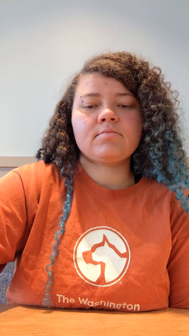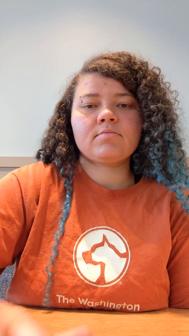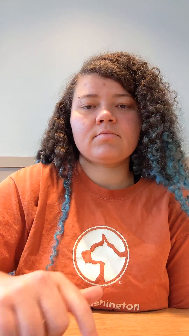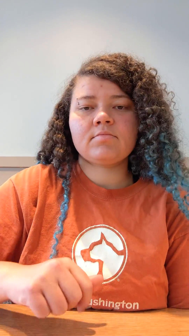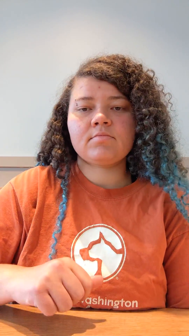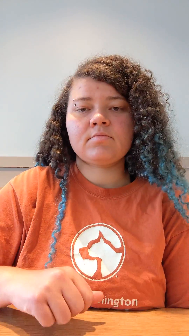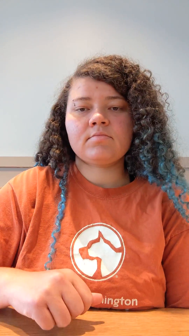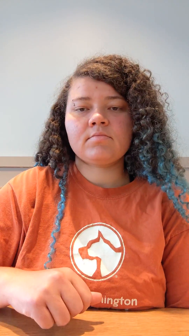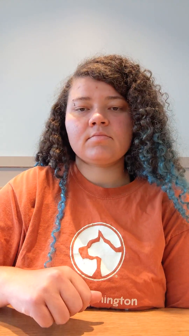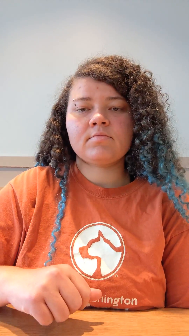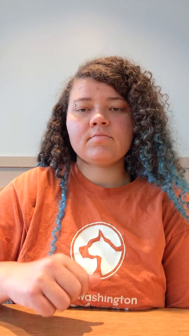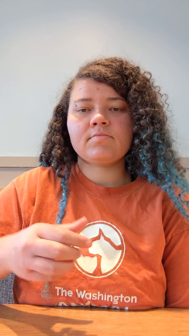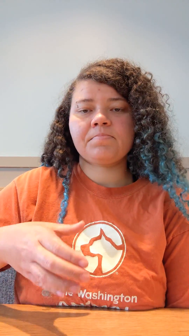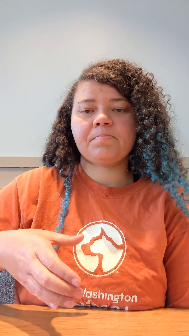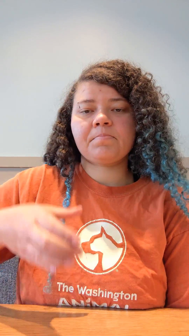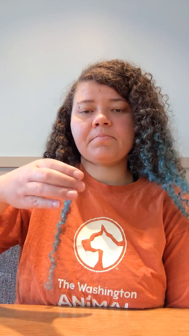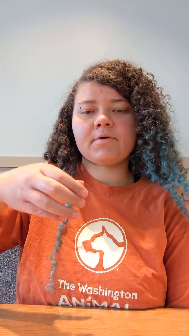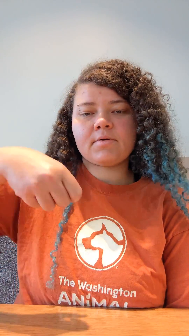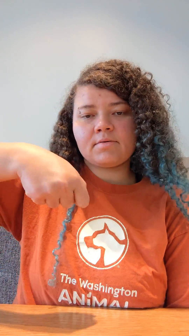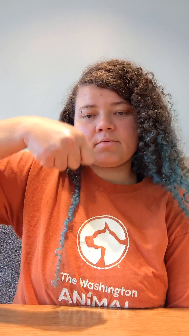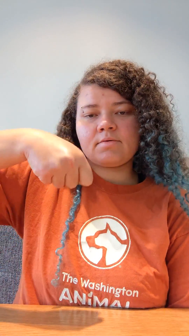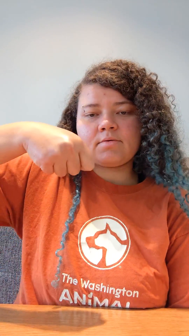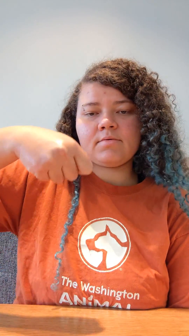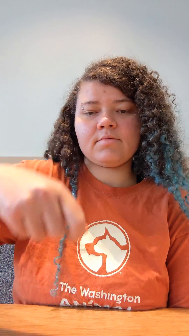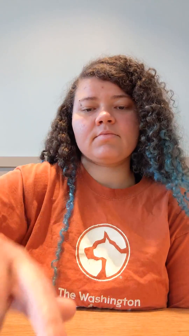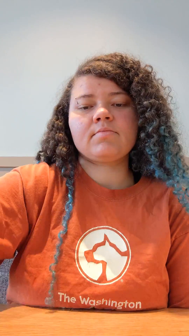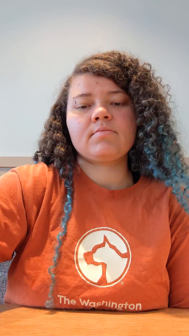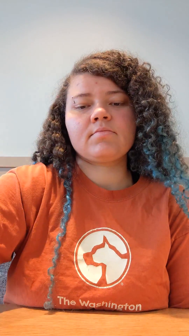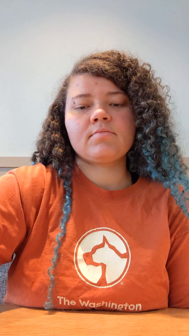bucket